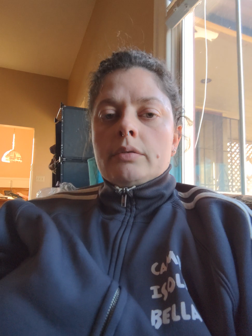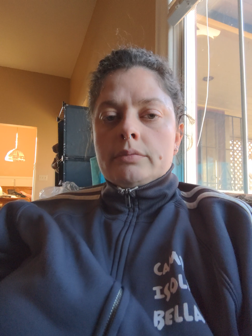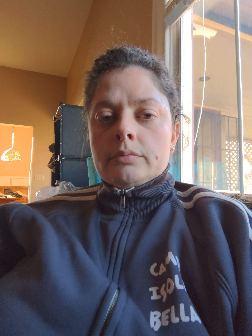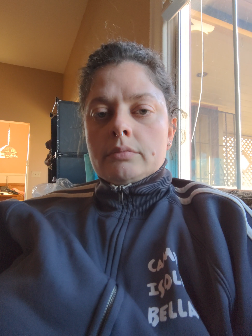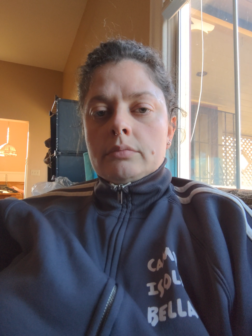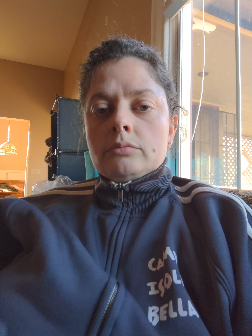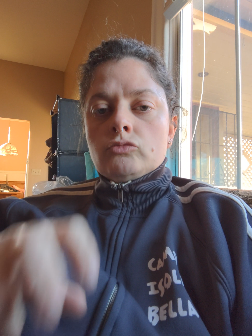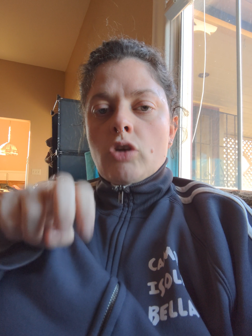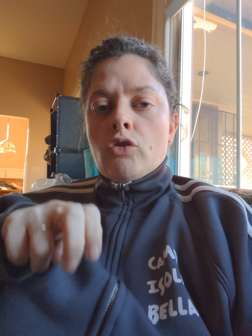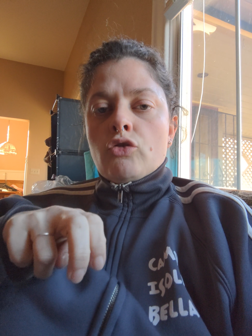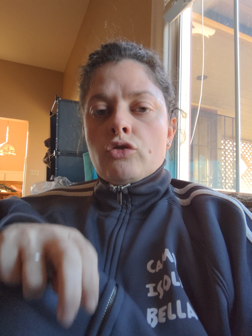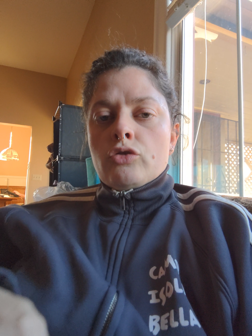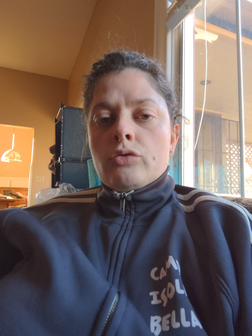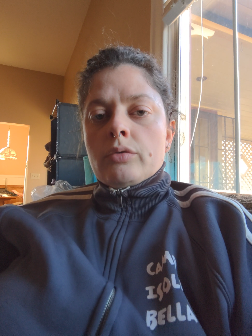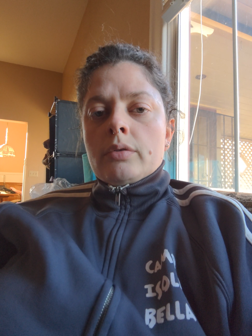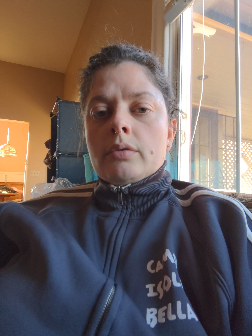chair